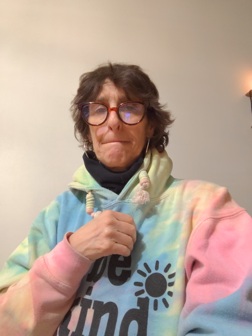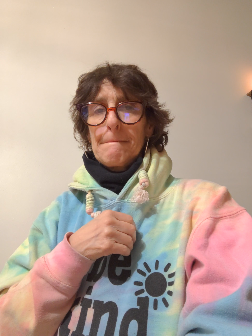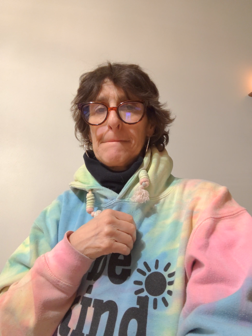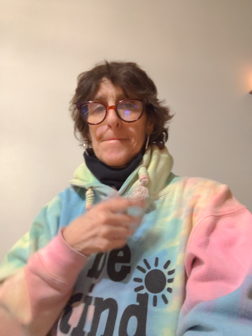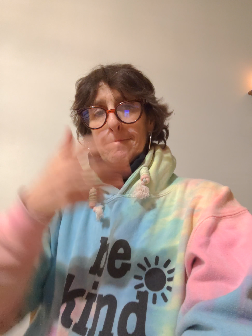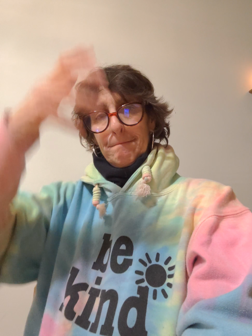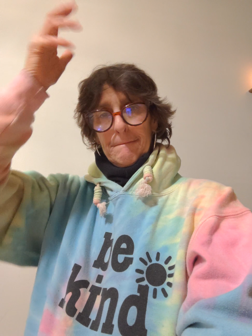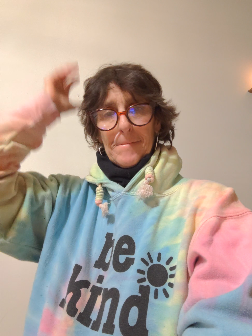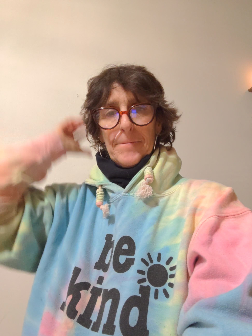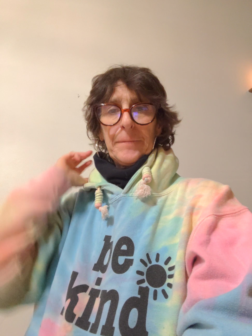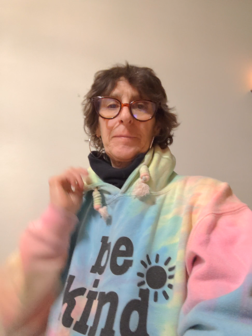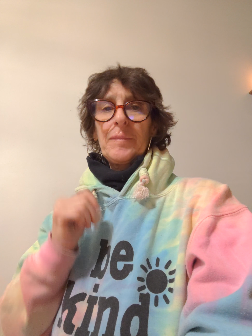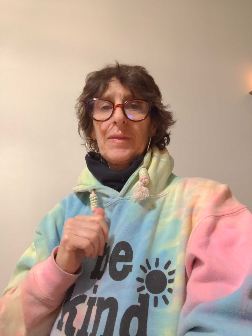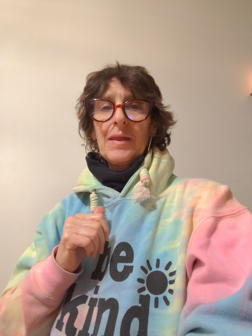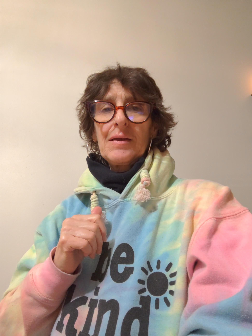lion